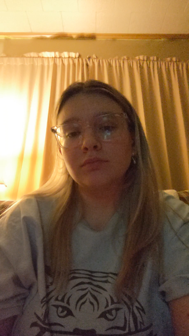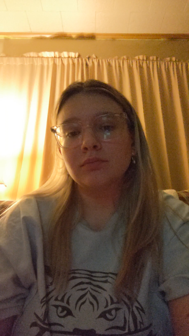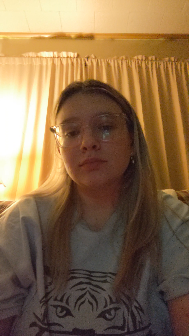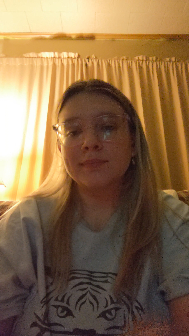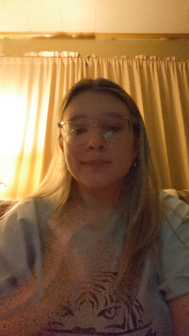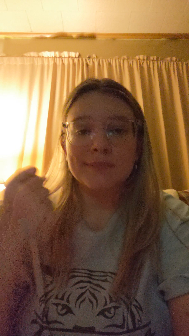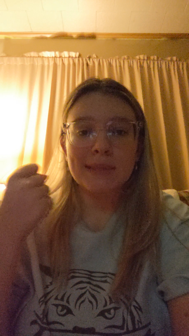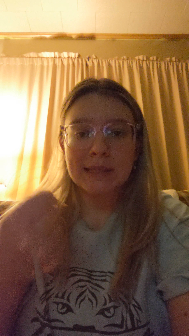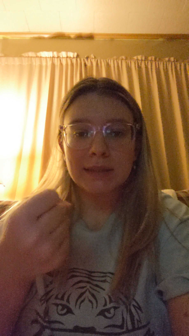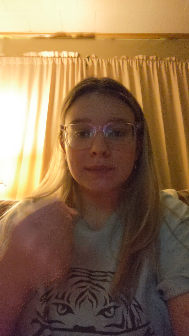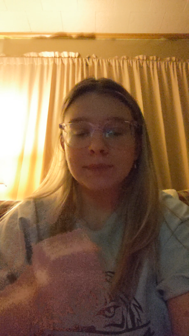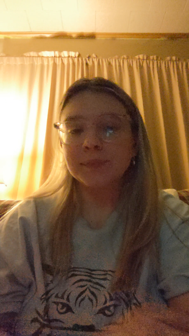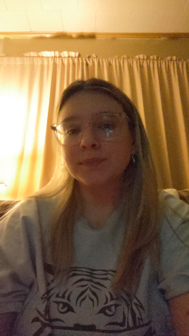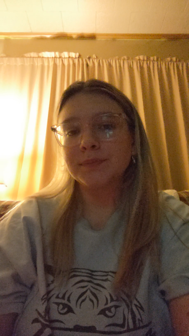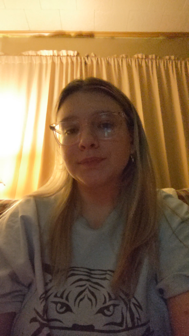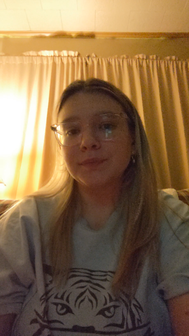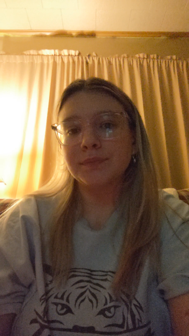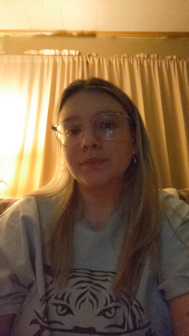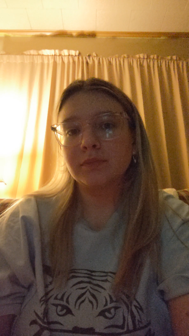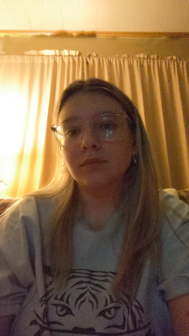hit